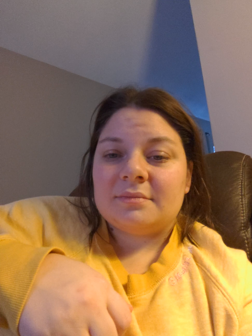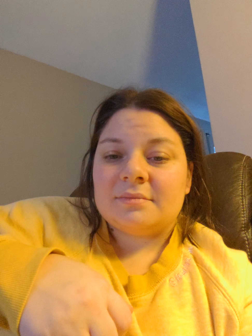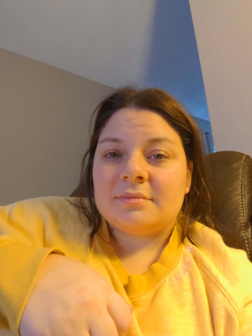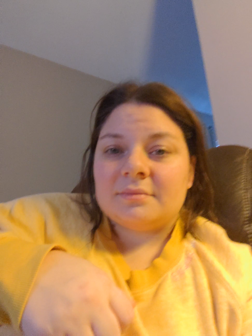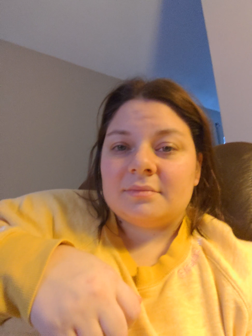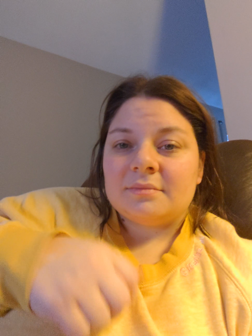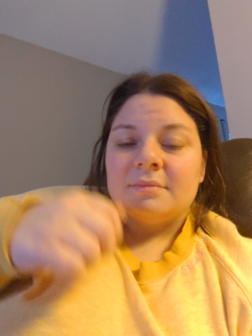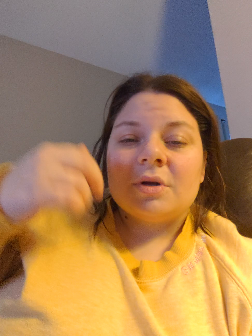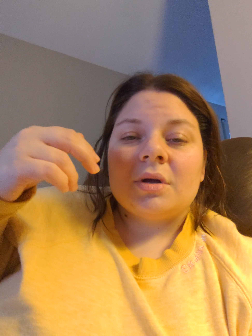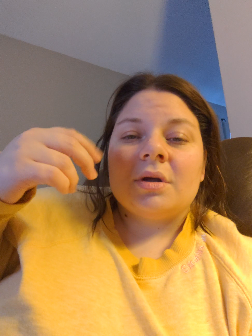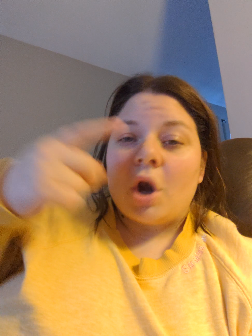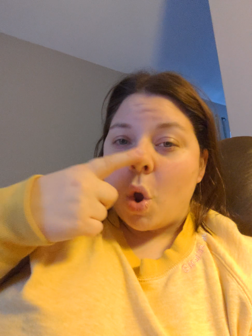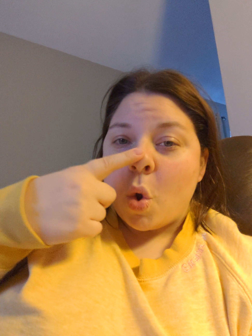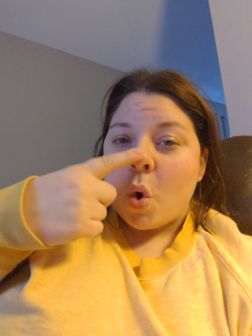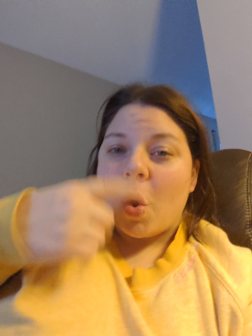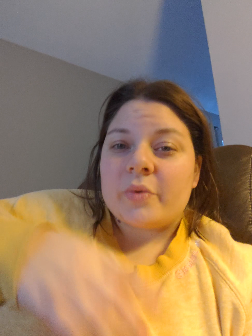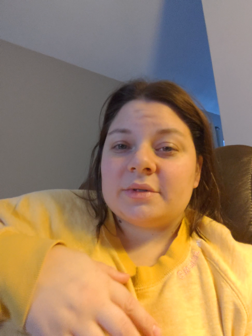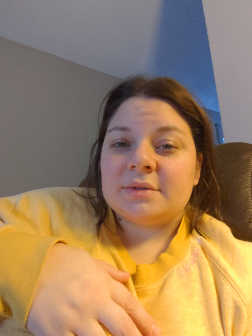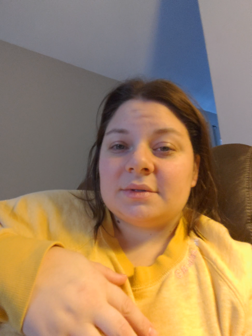nose